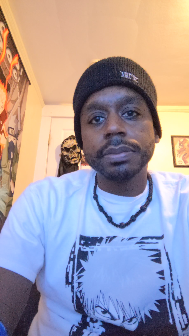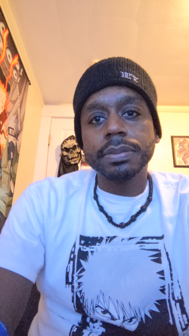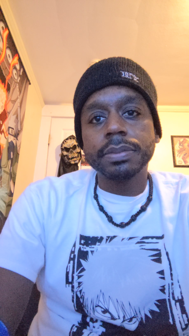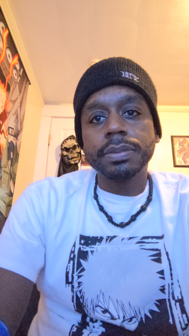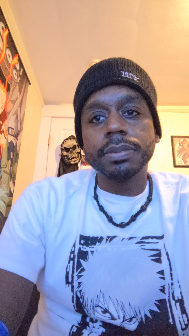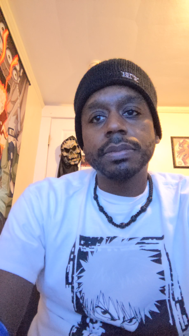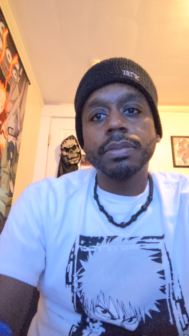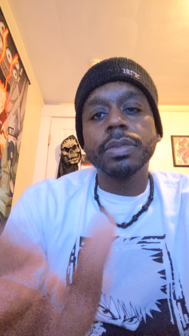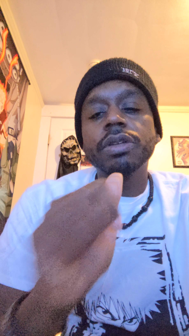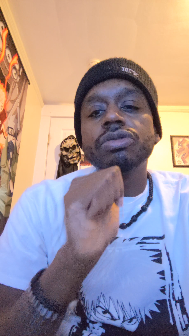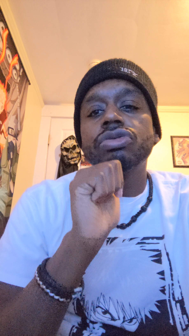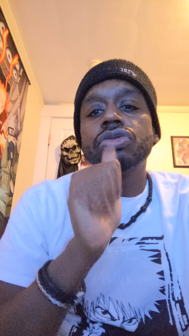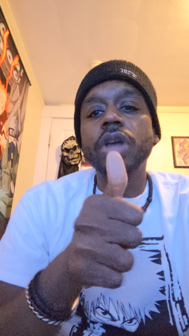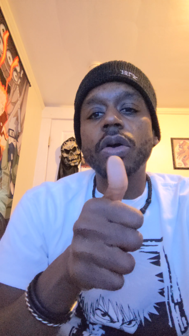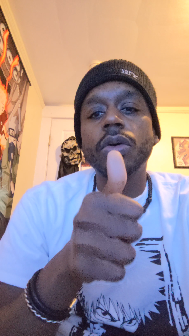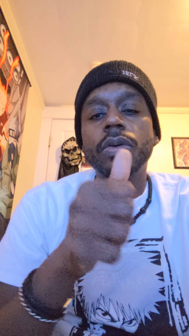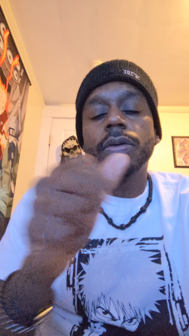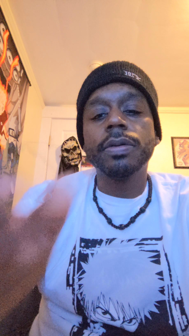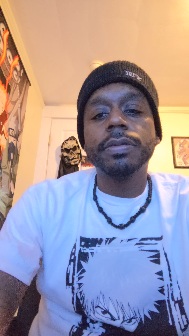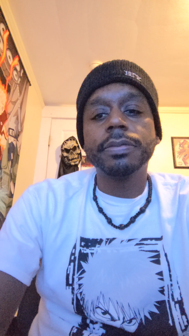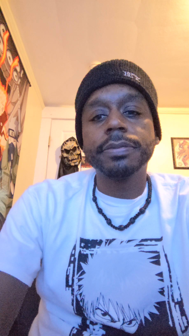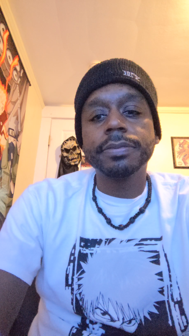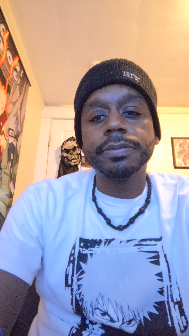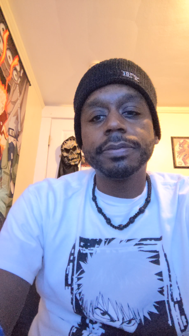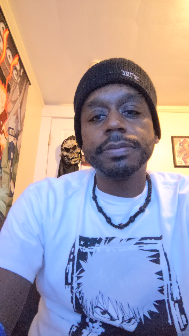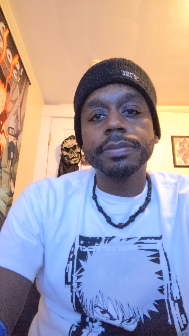don't